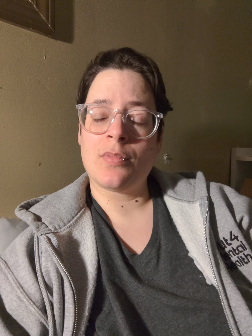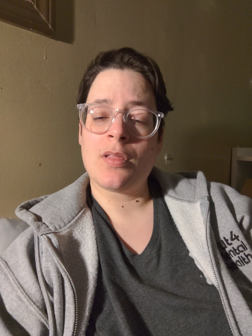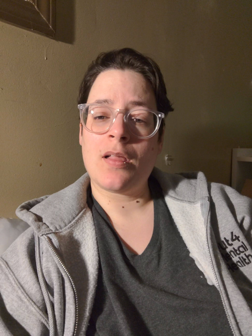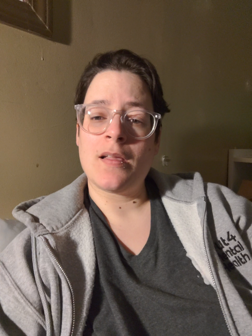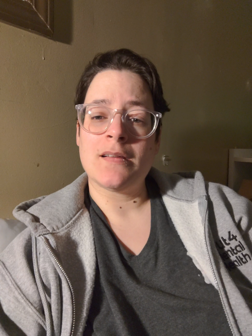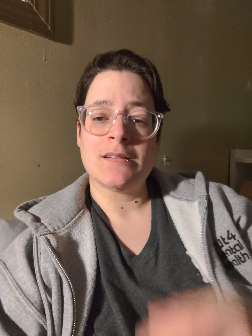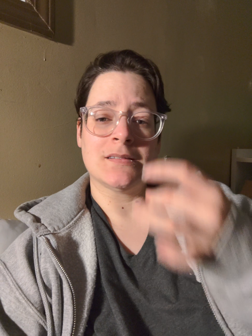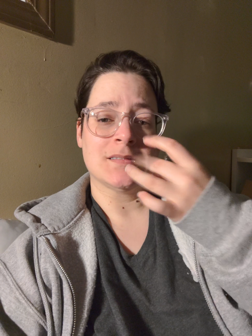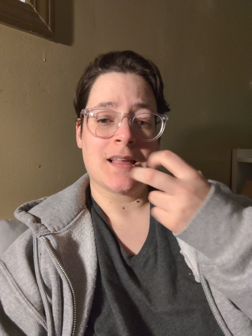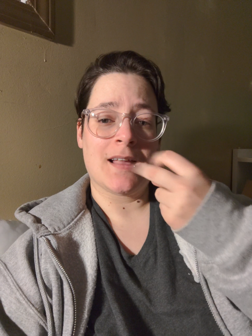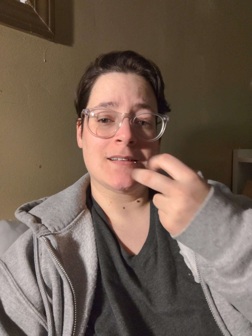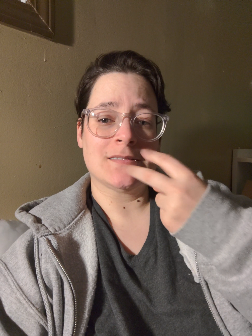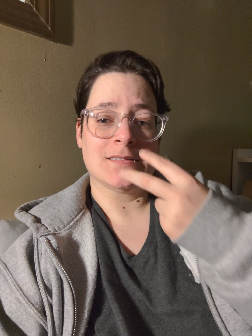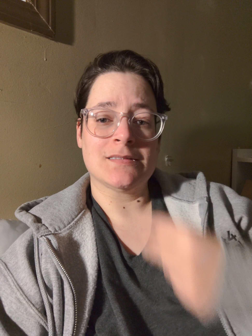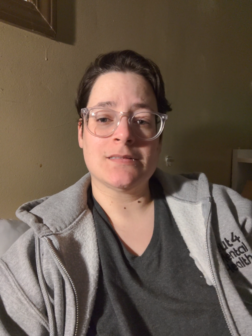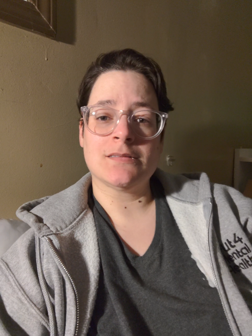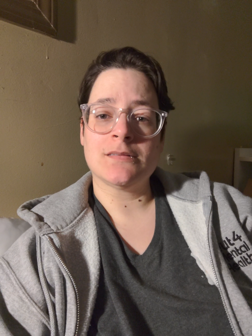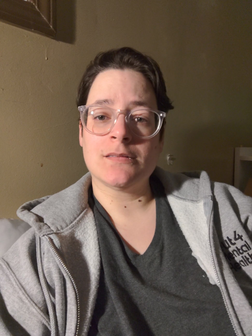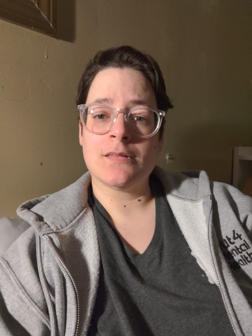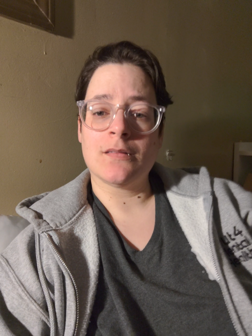snack